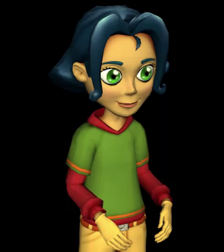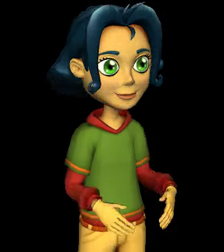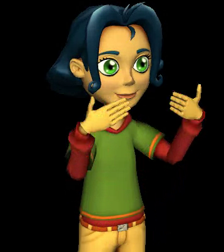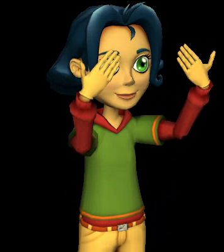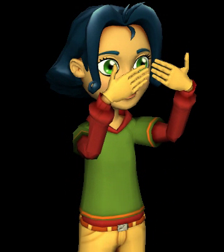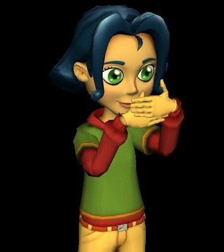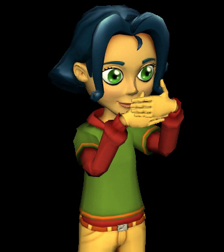الليل